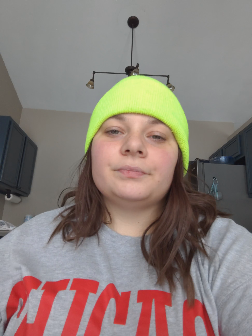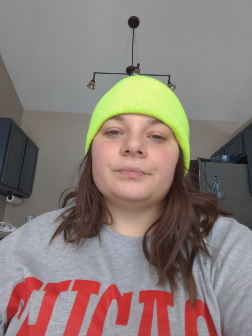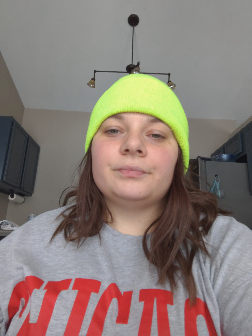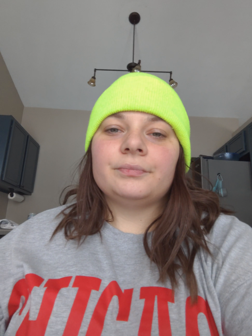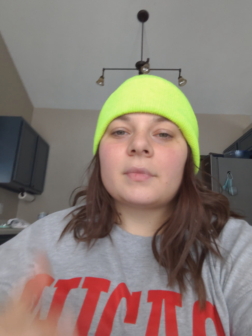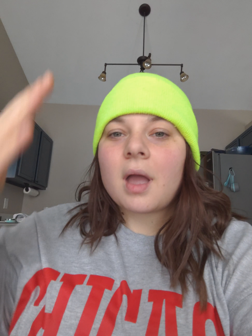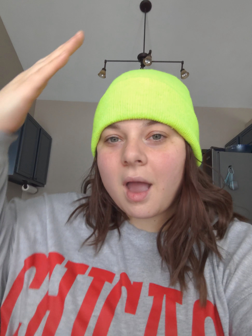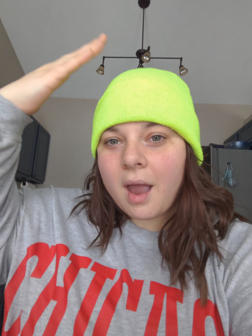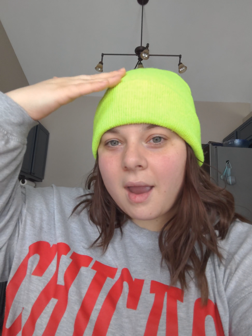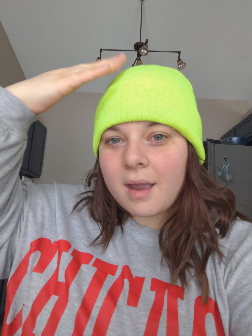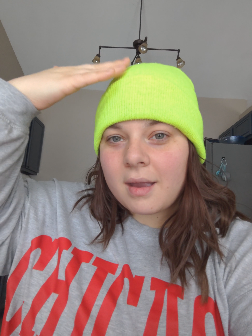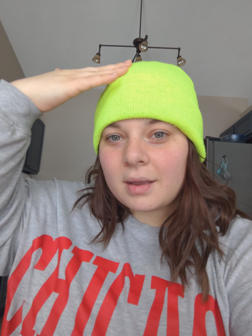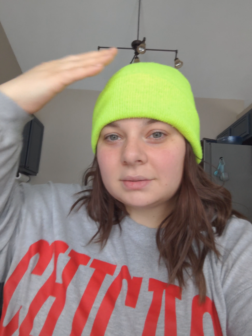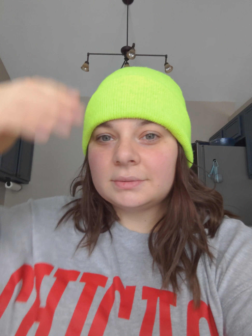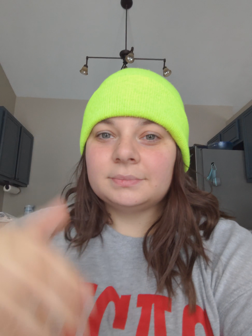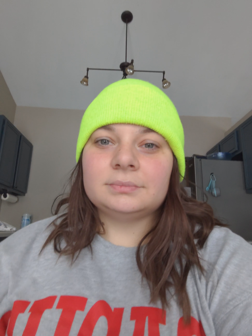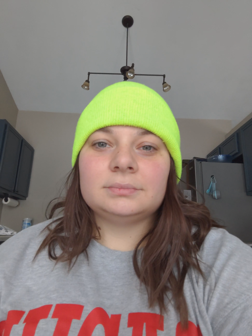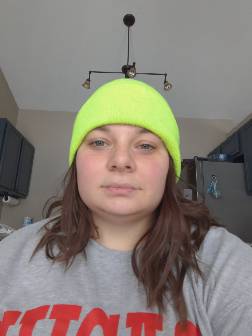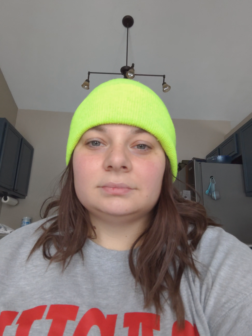hat